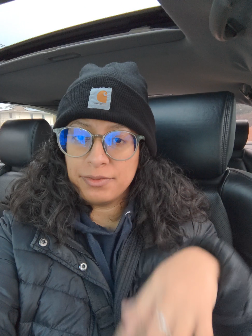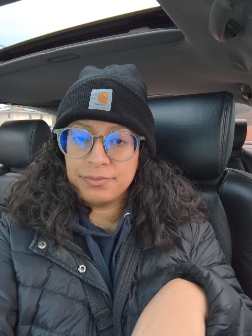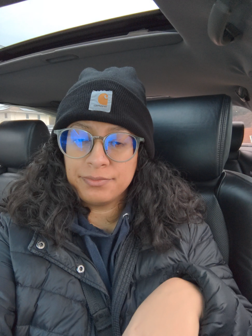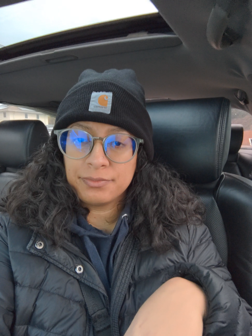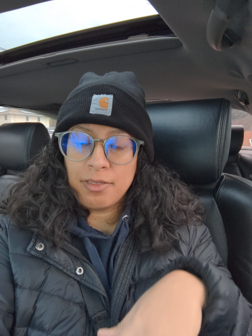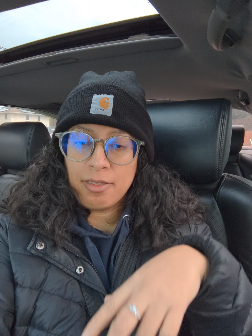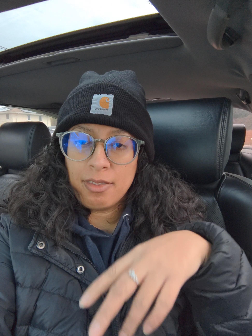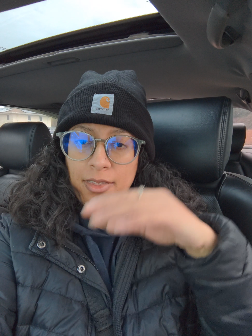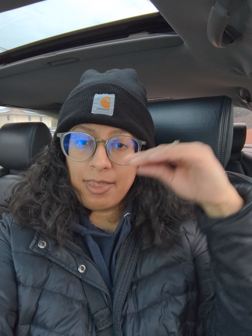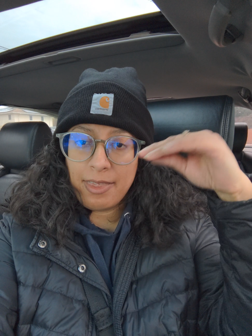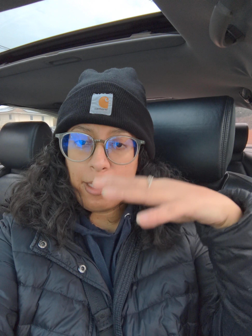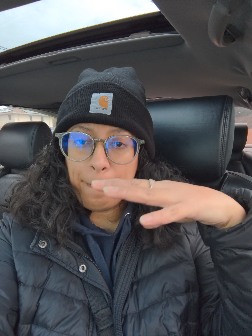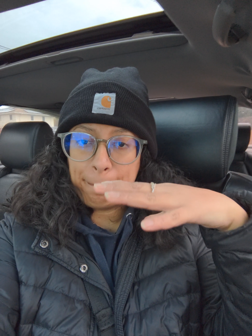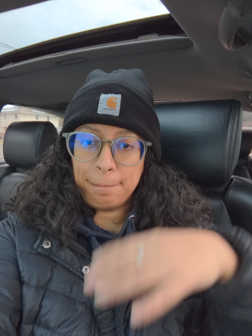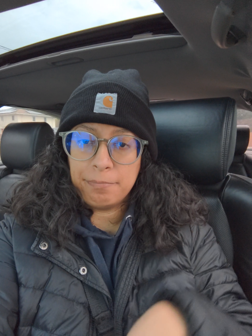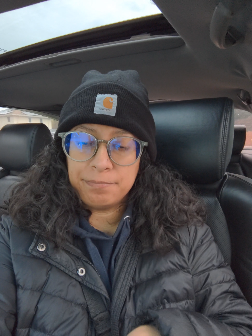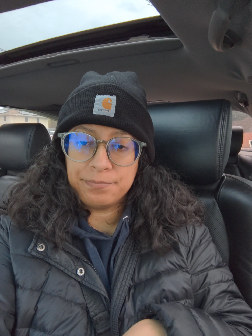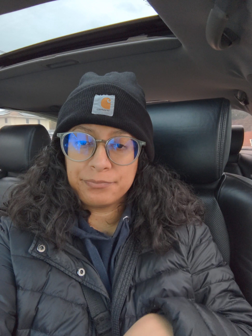lamp